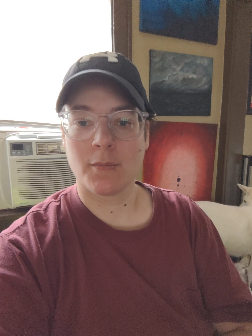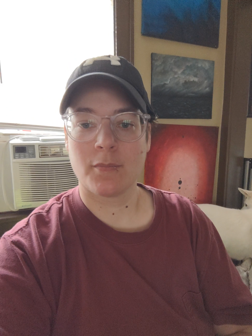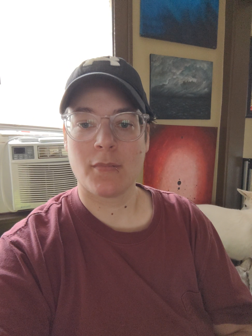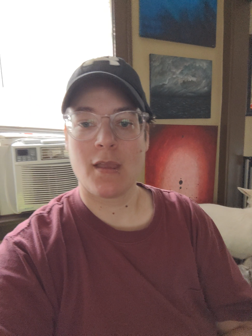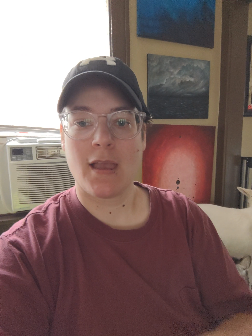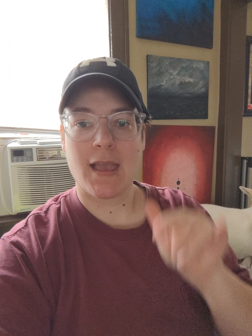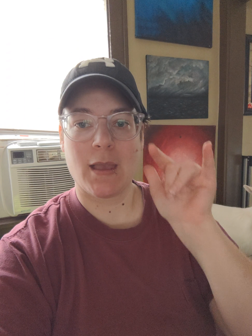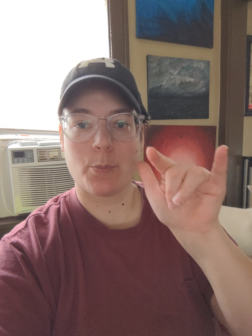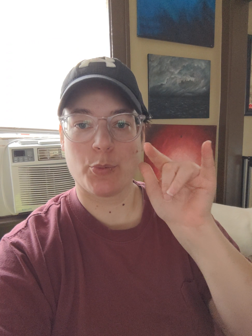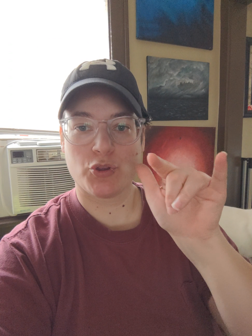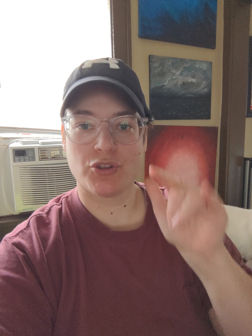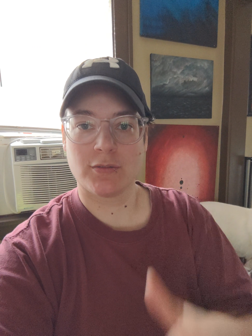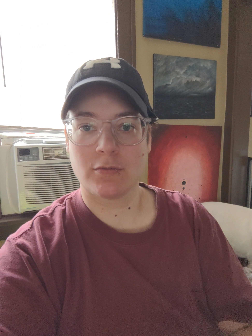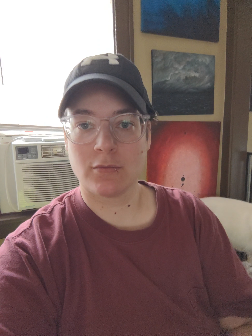airplane